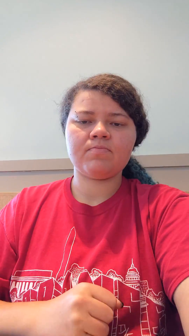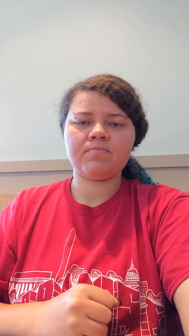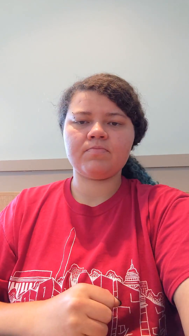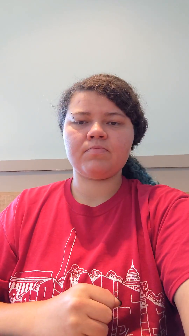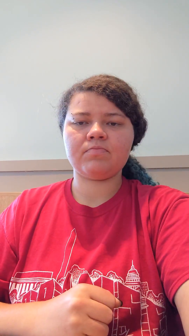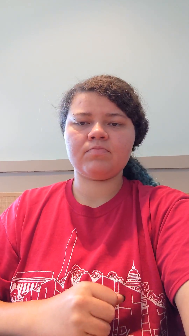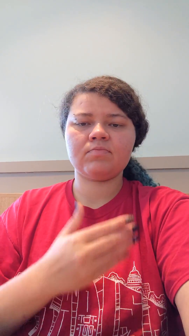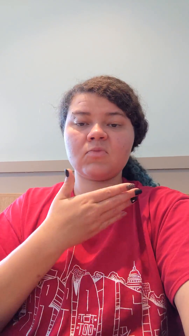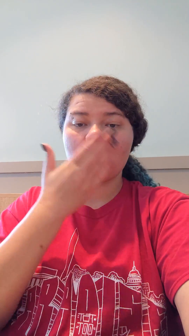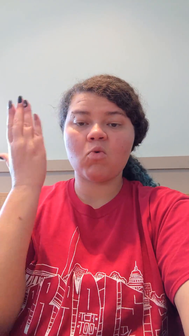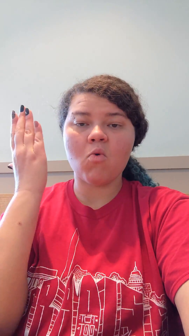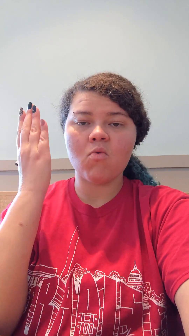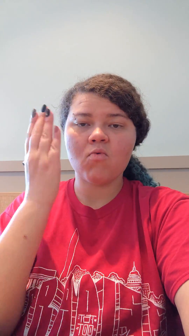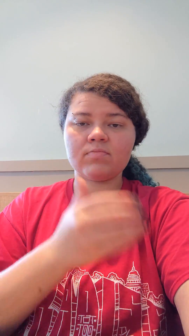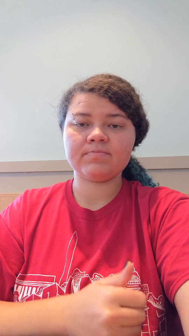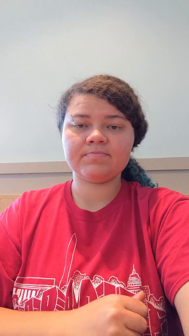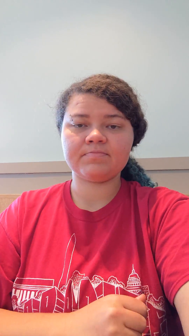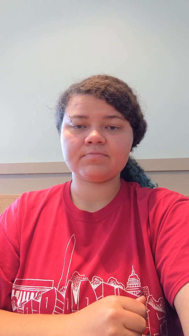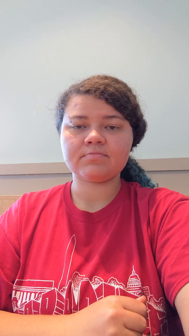all gone